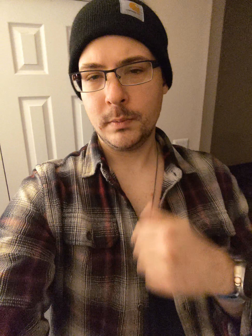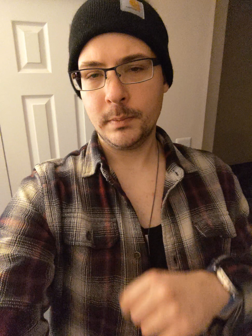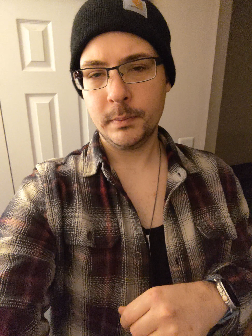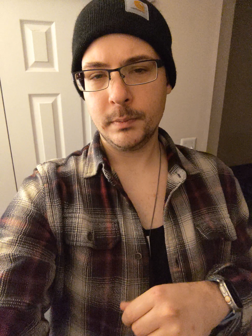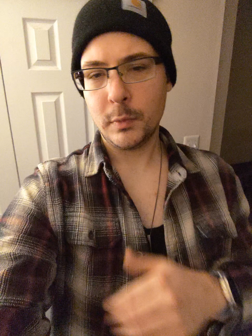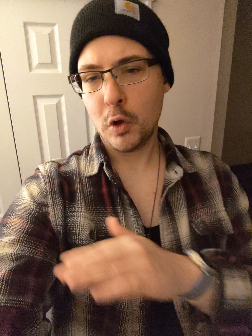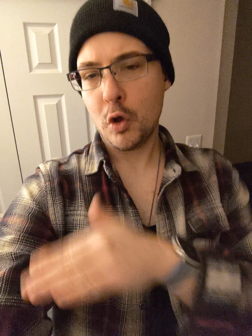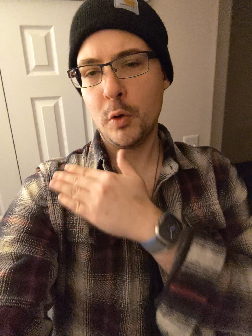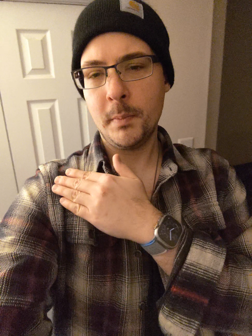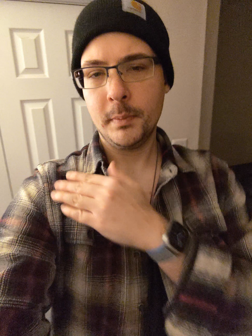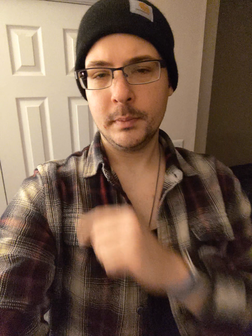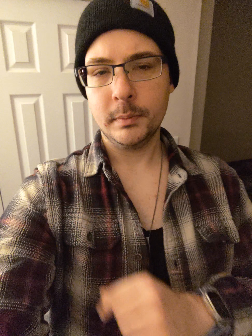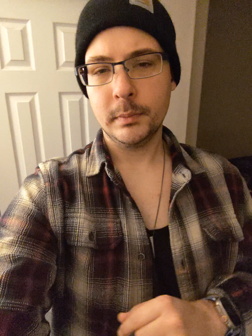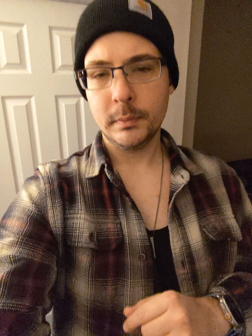arm